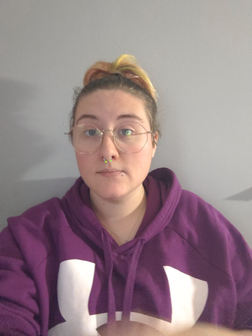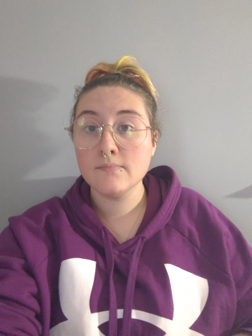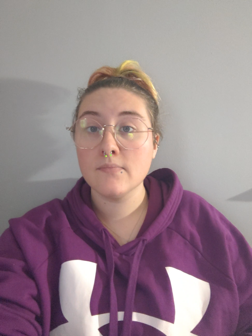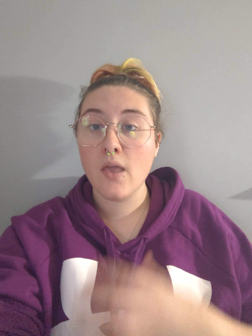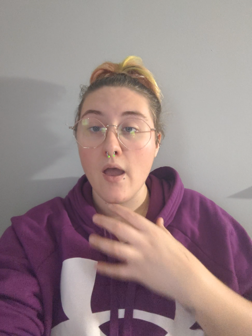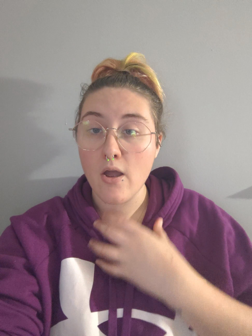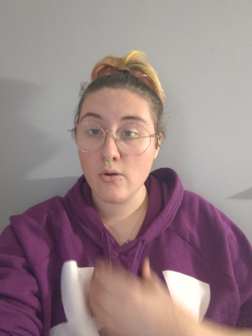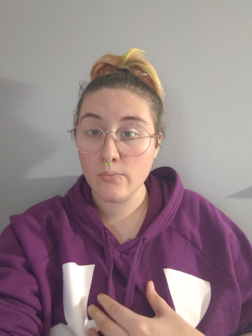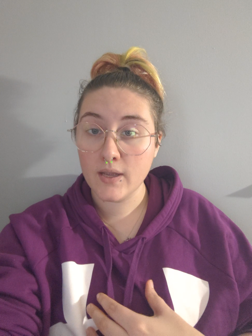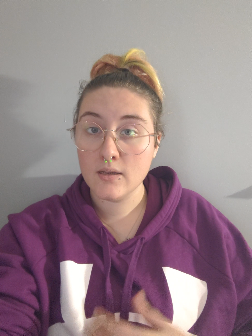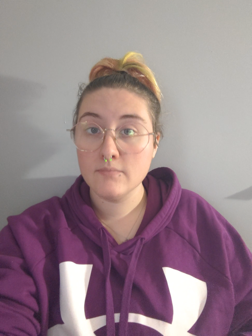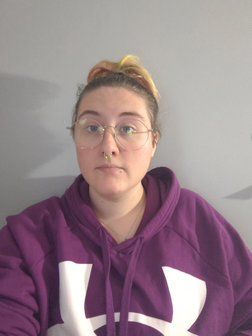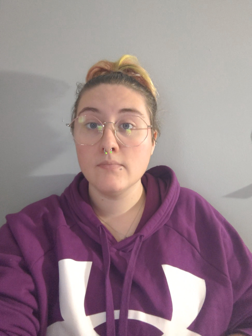hungry